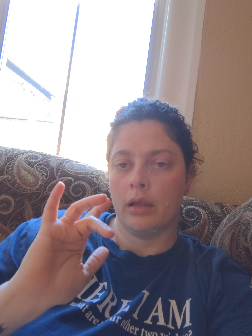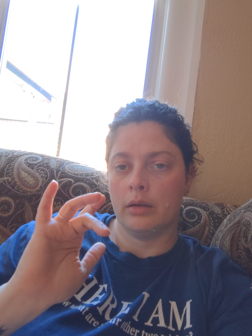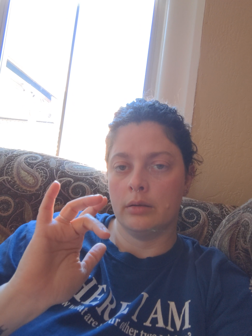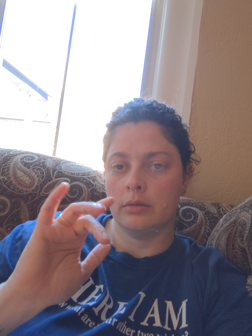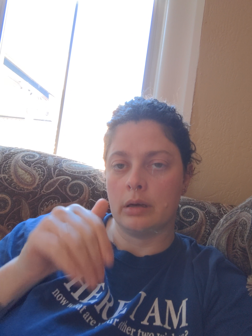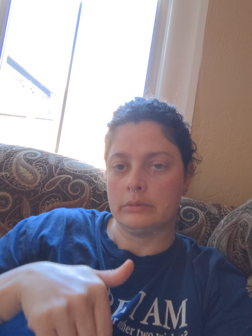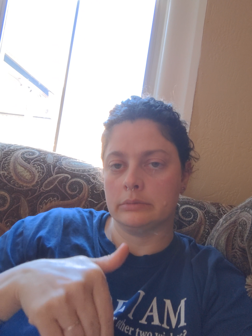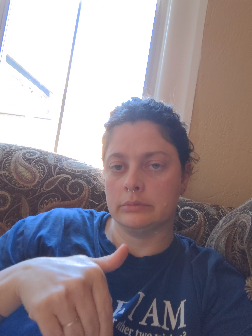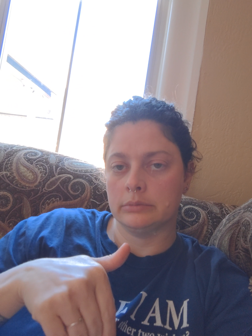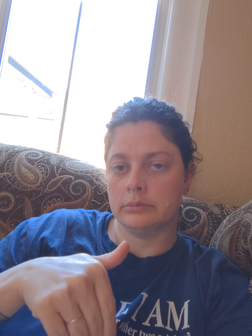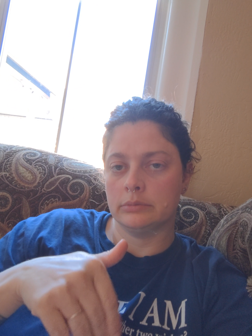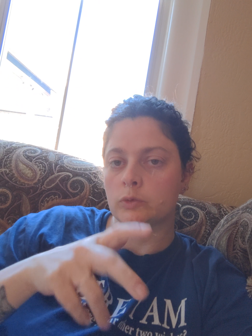night